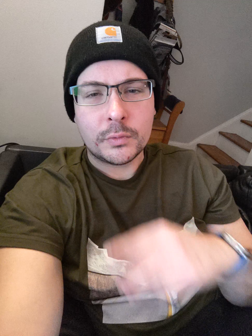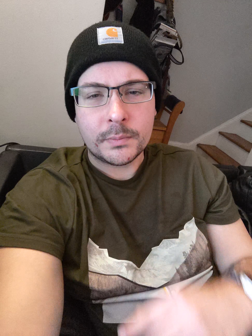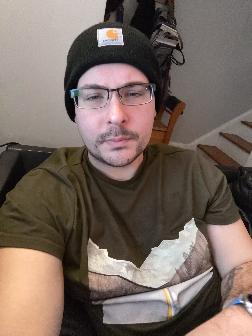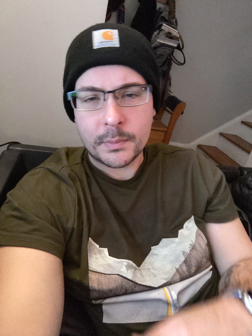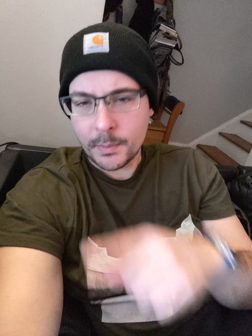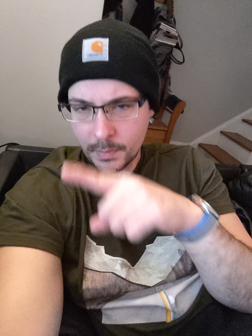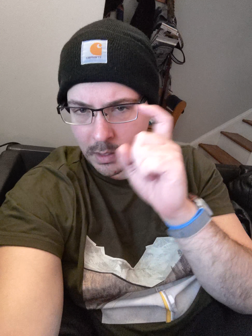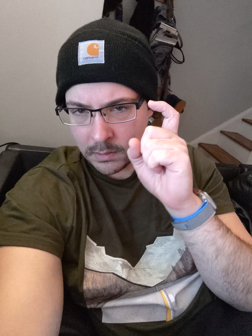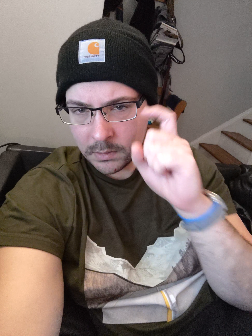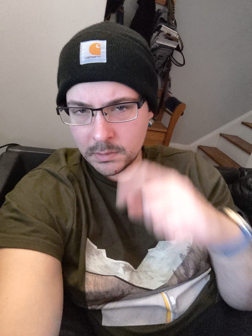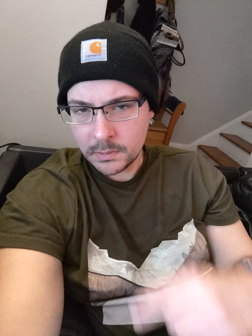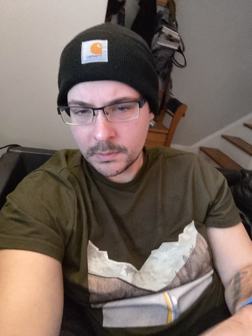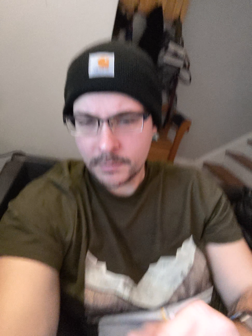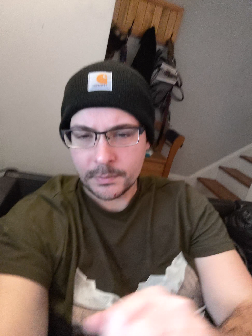because